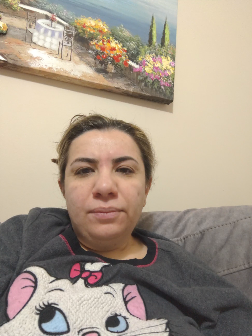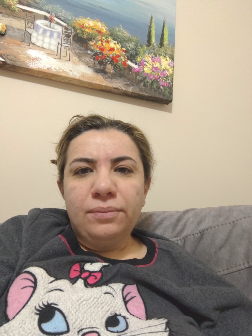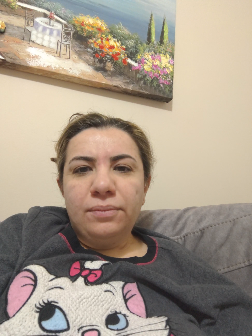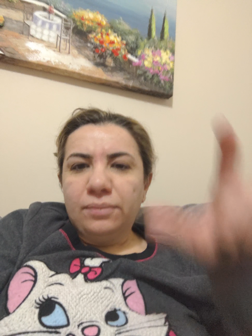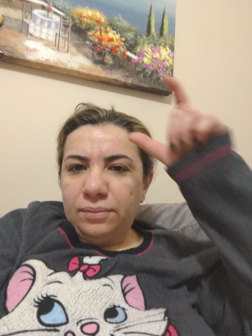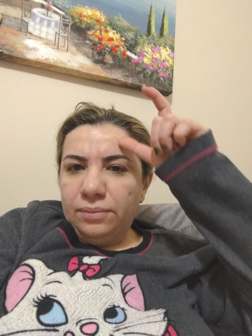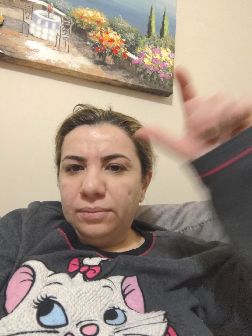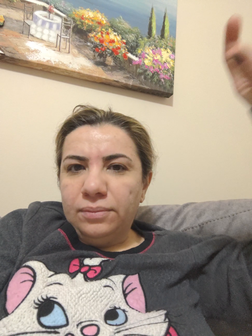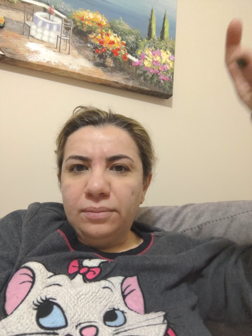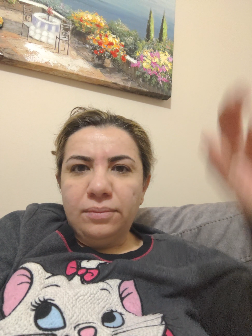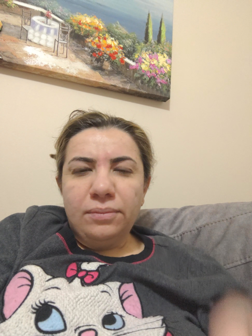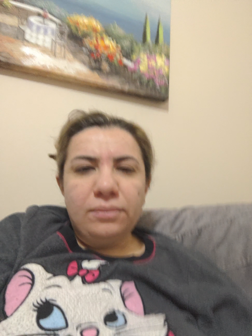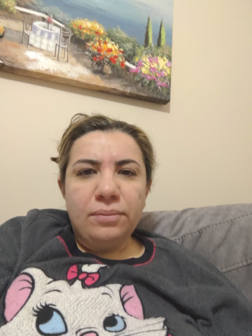moon